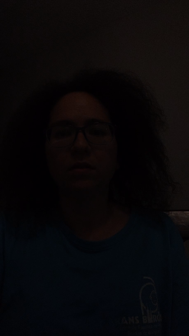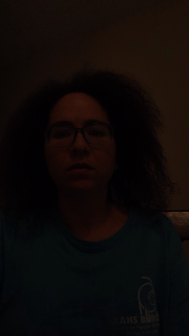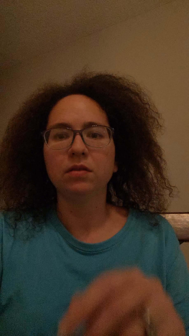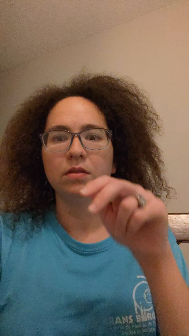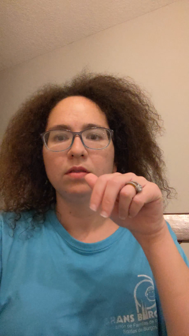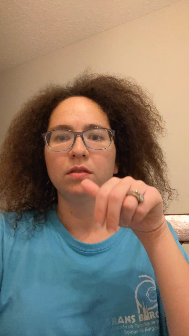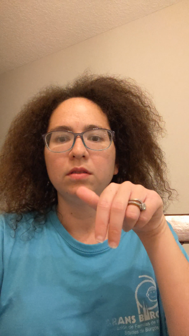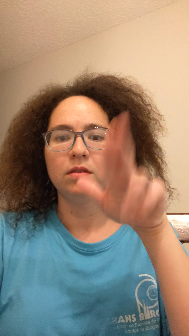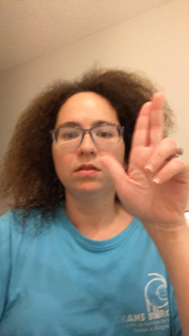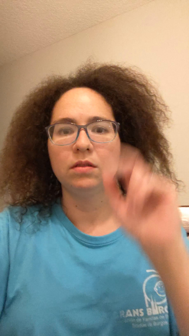lick